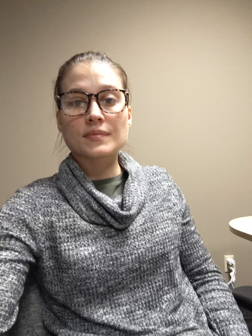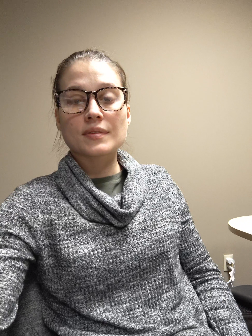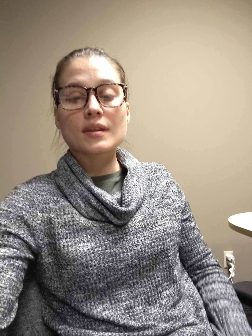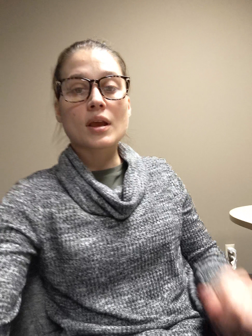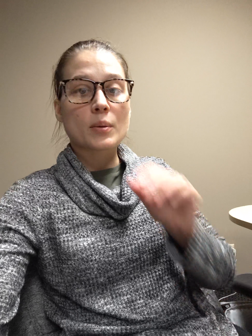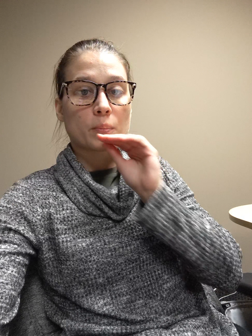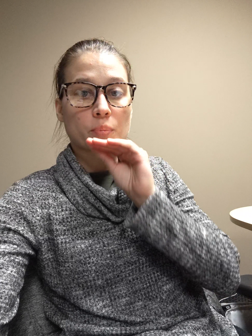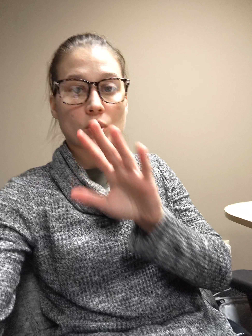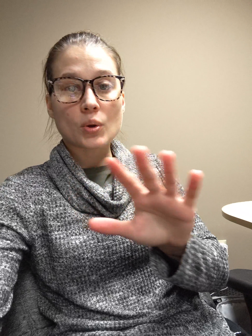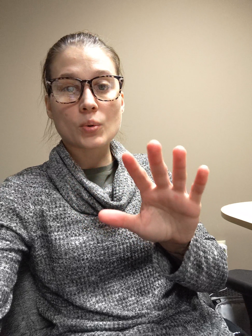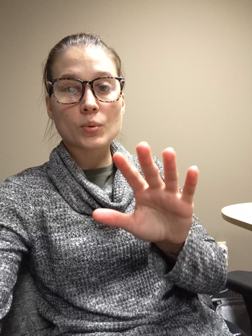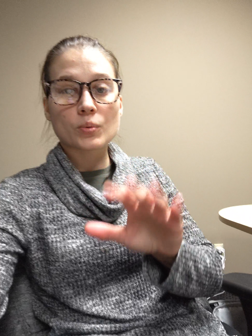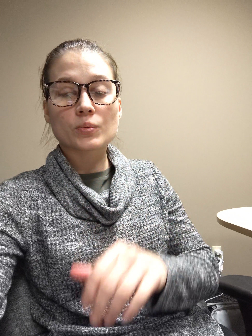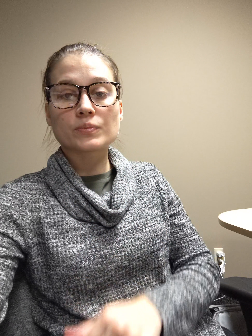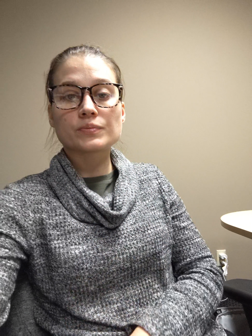blow